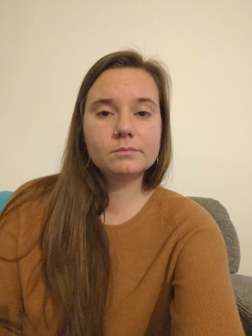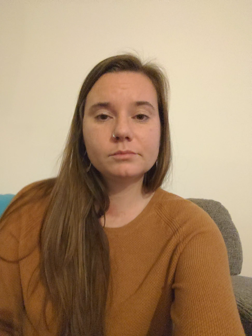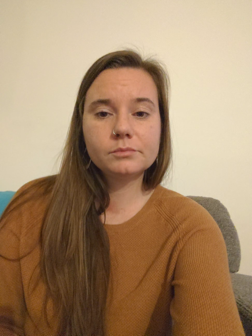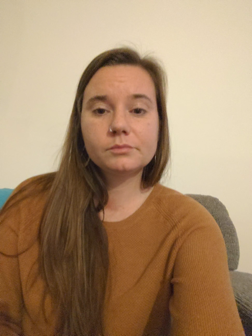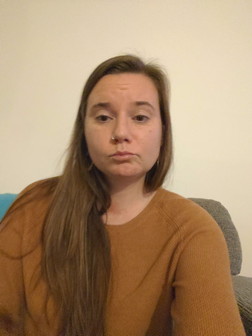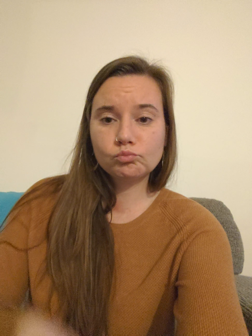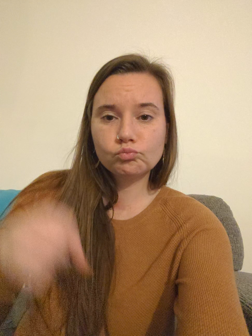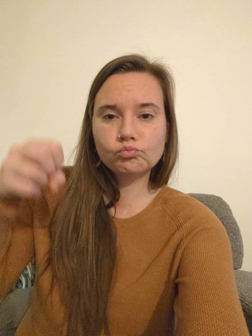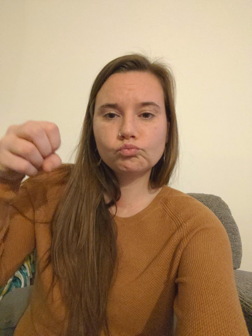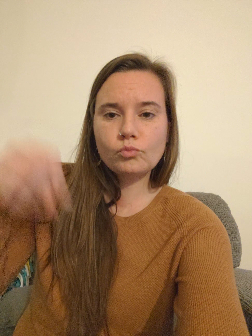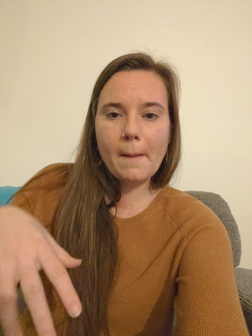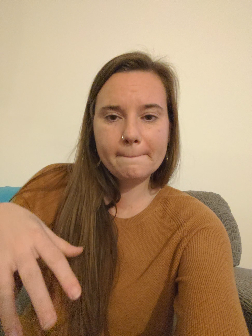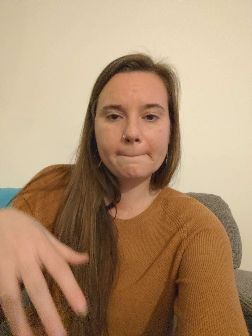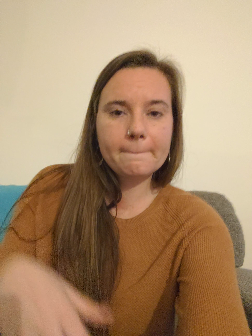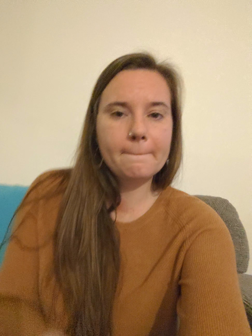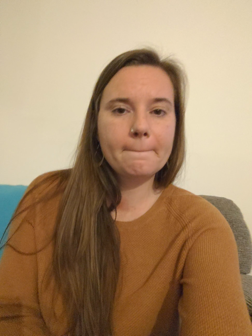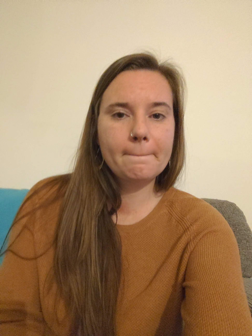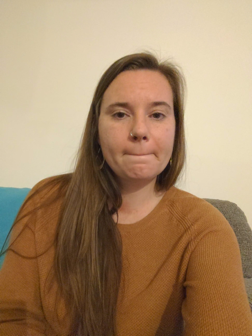drop